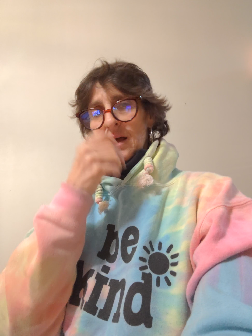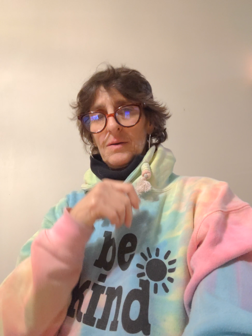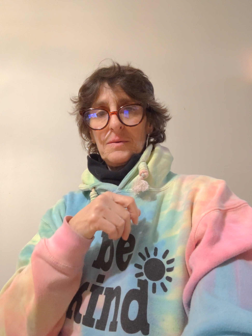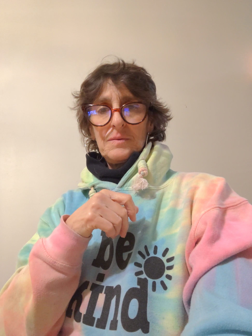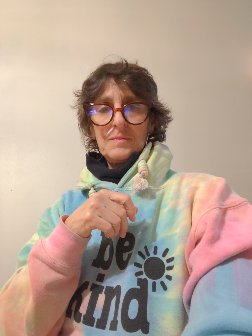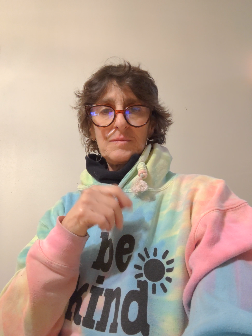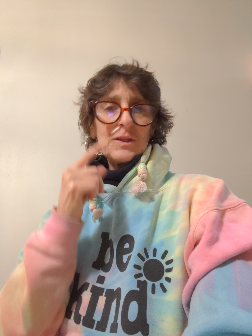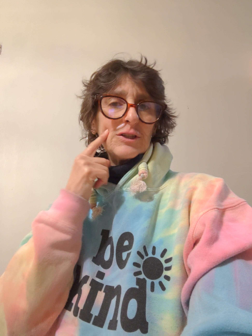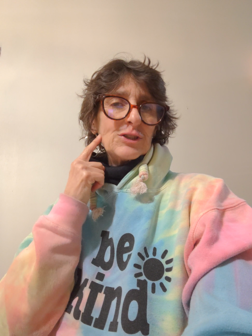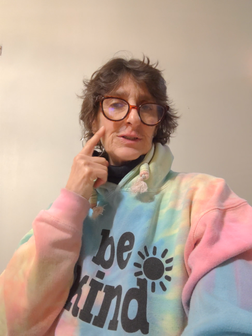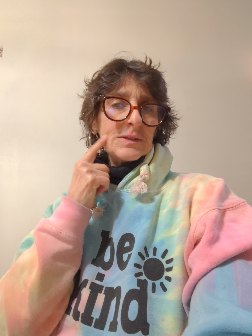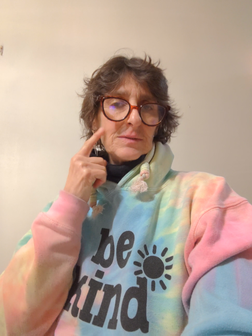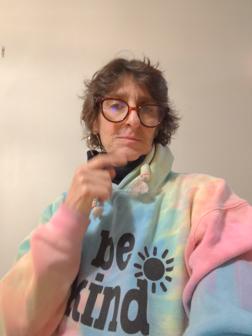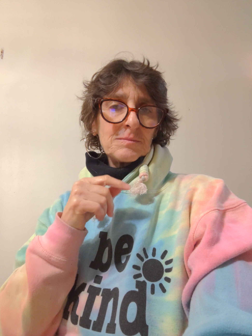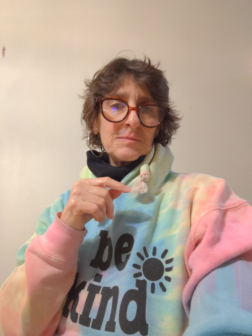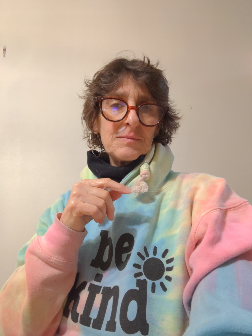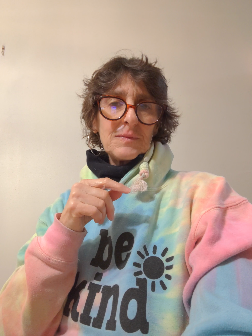cheek